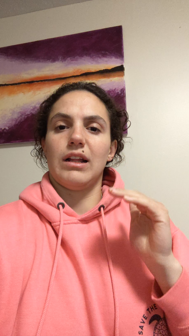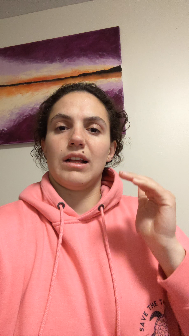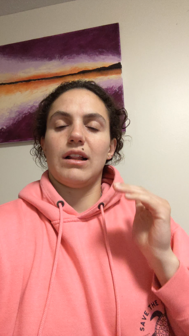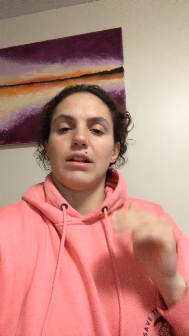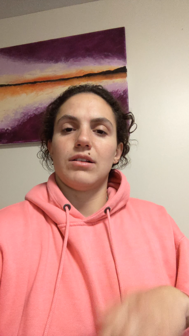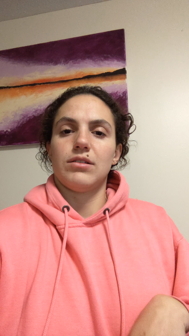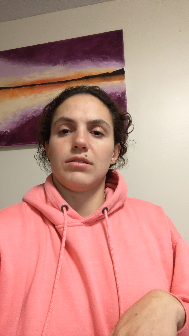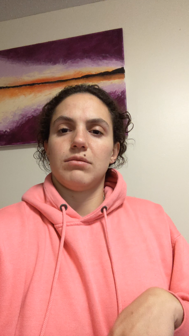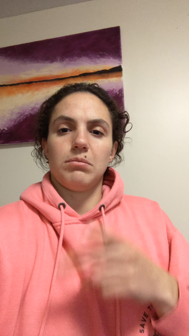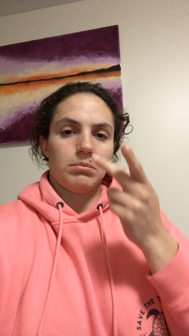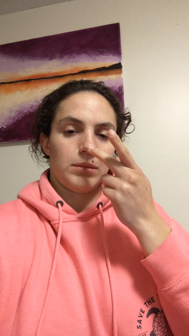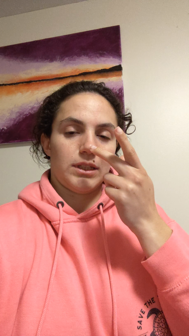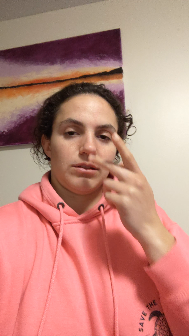penis